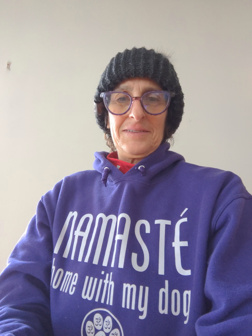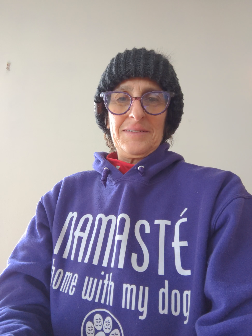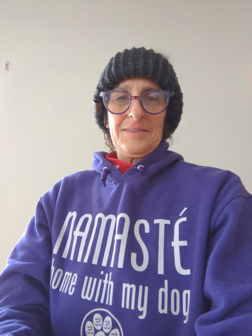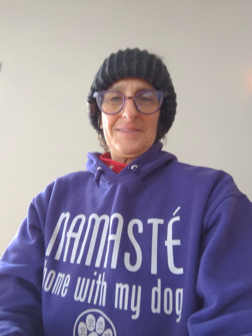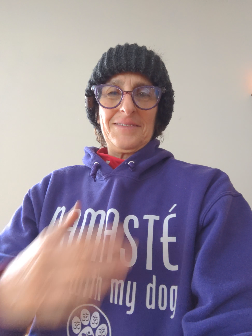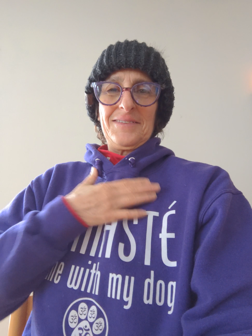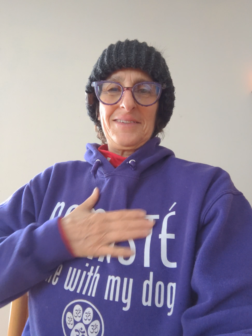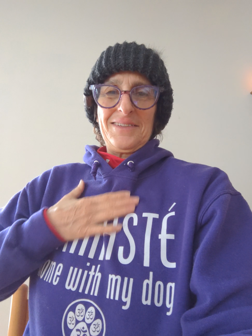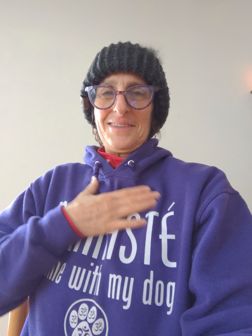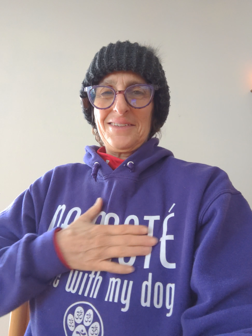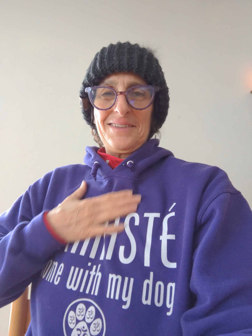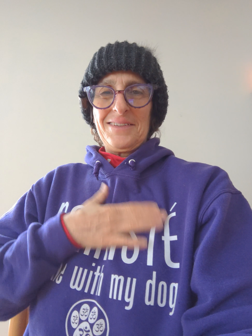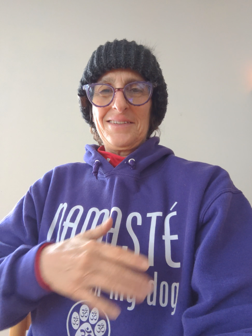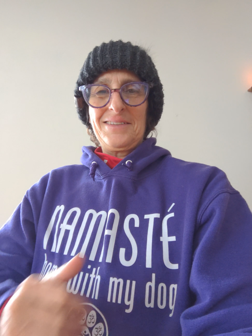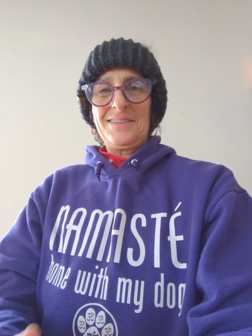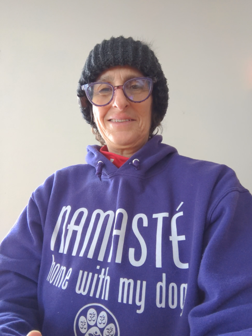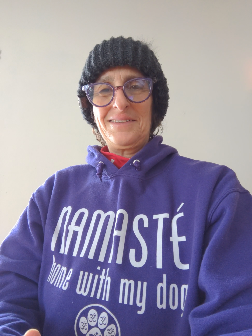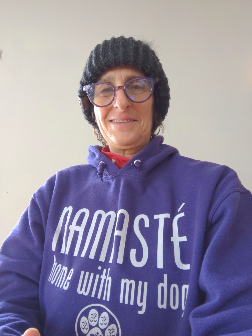please